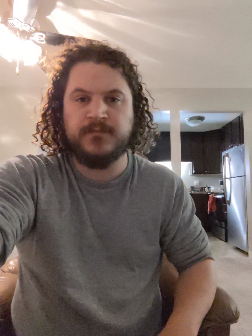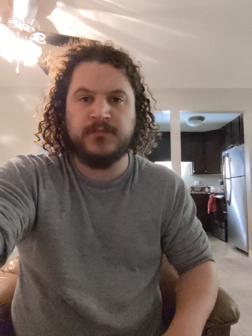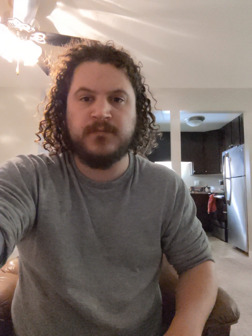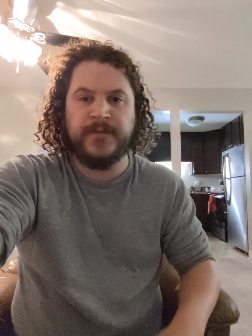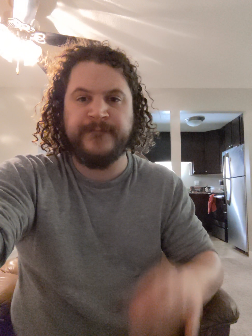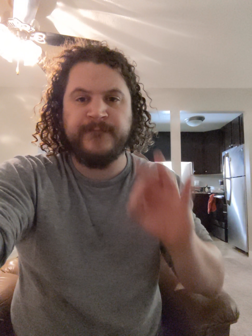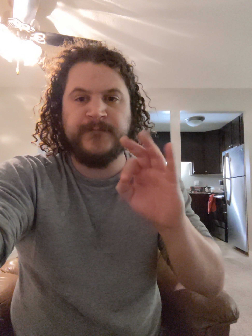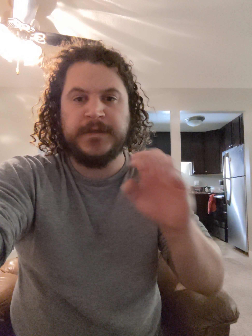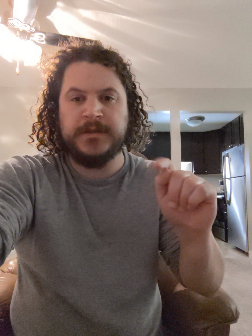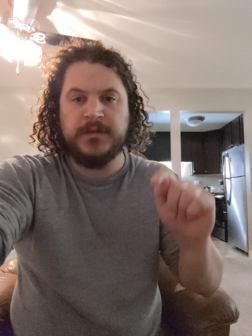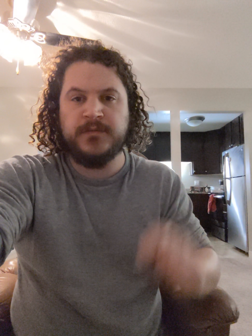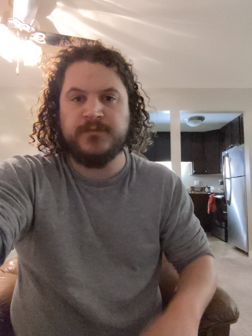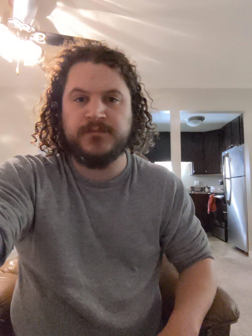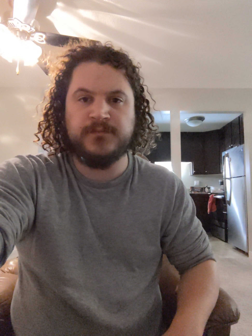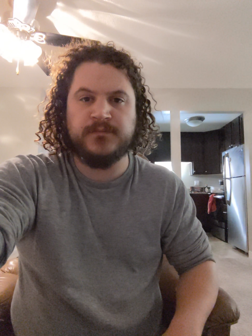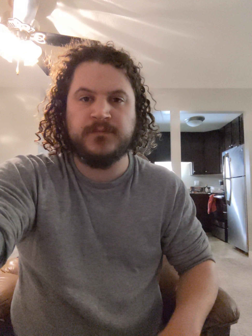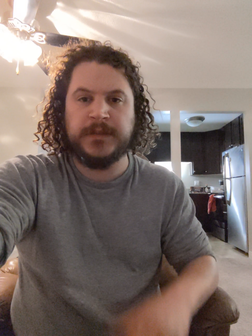feet